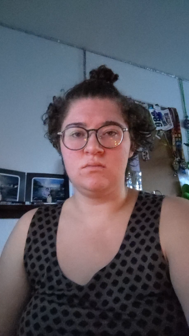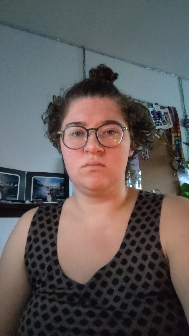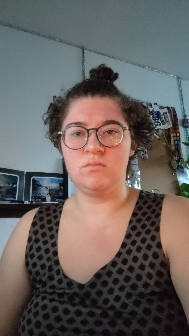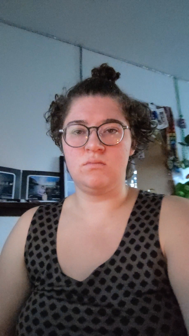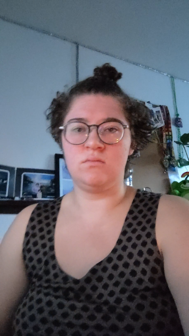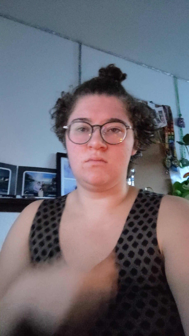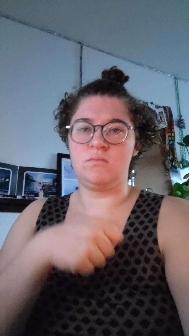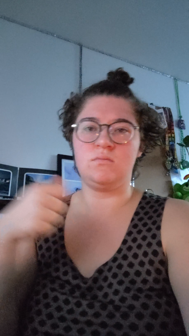pull